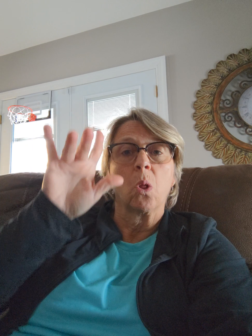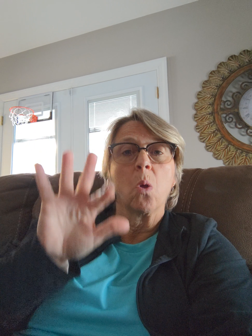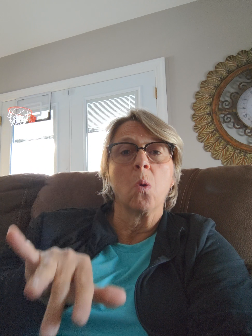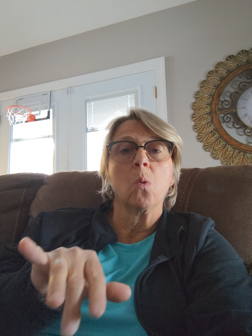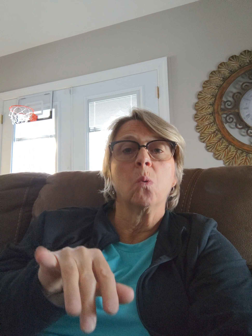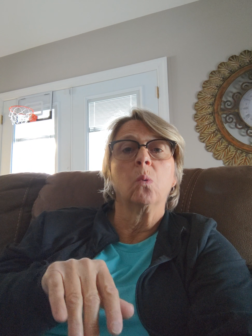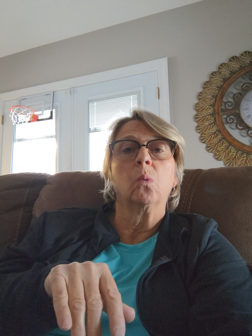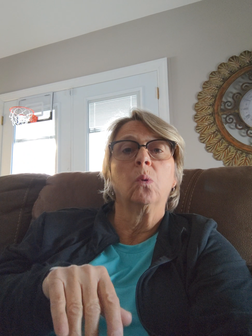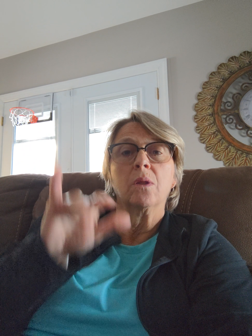snow